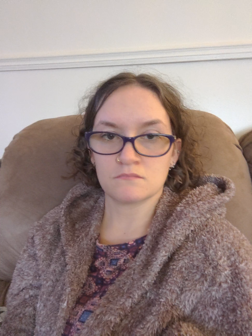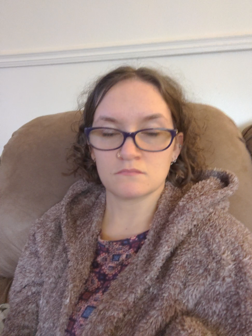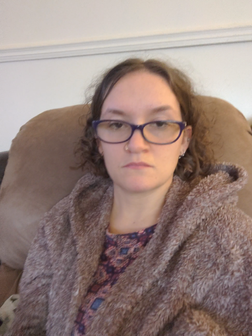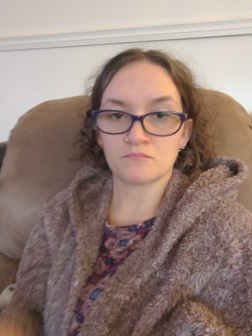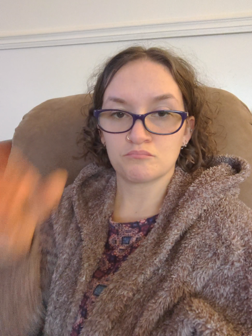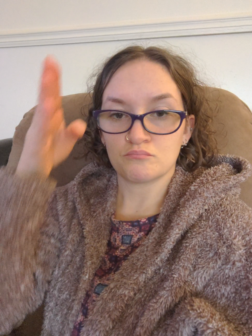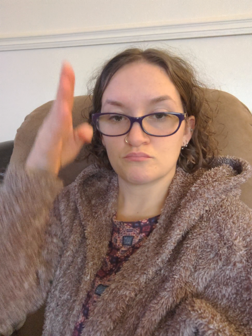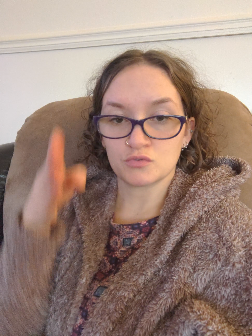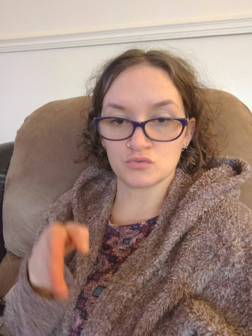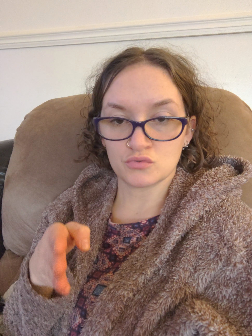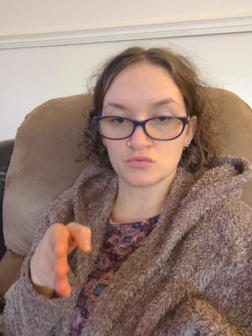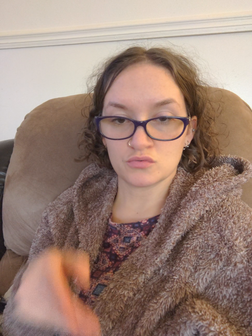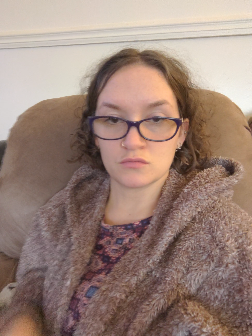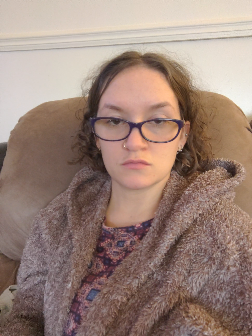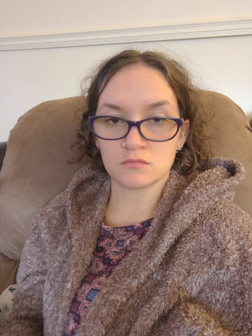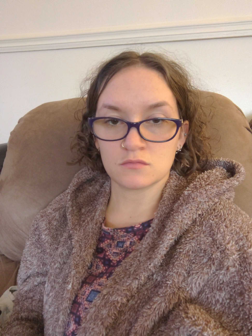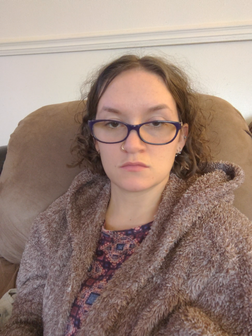person